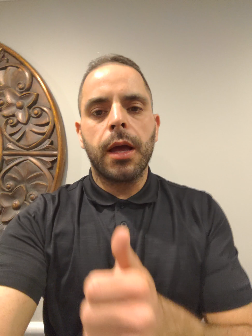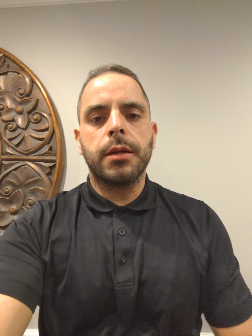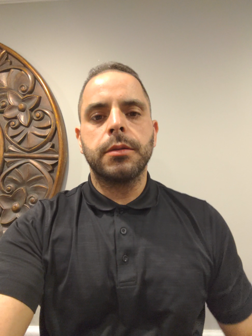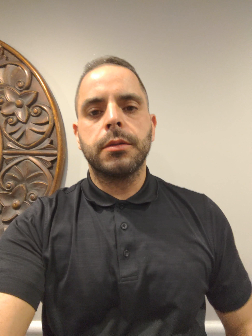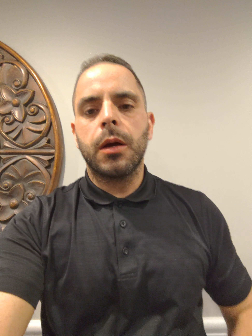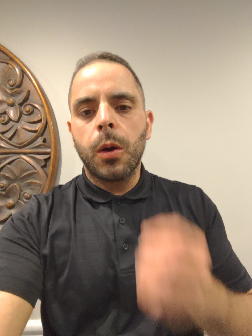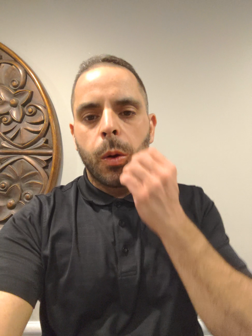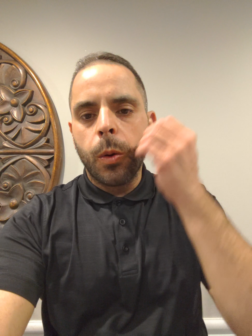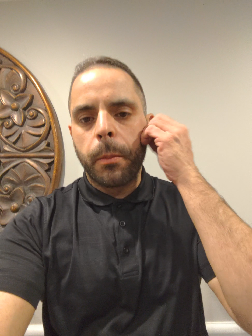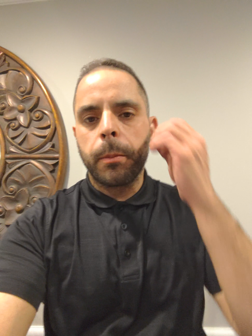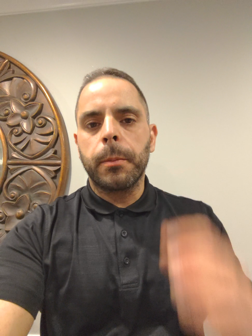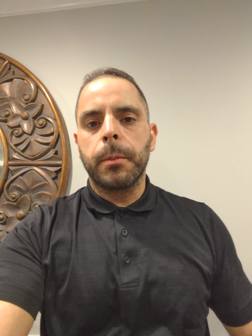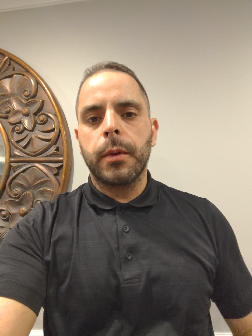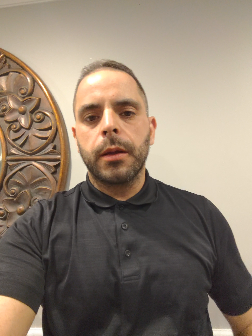home